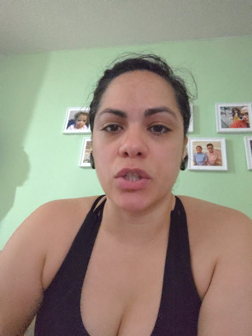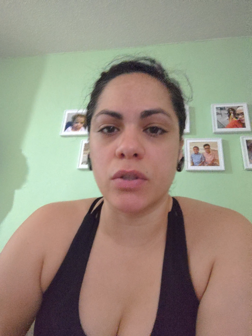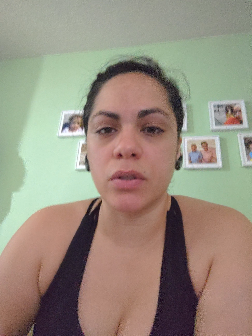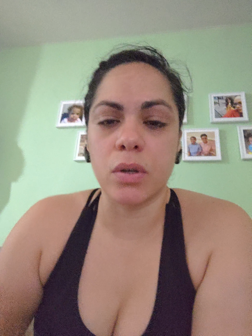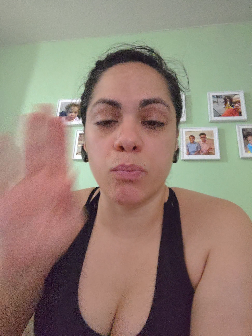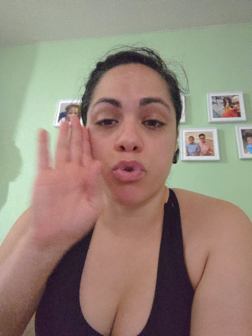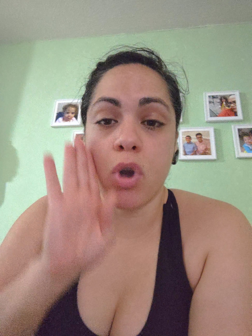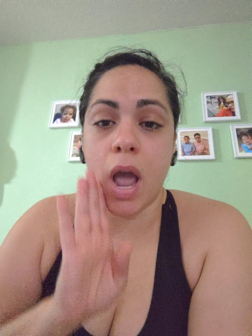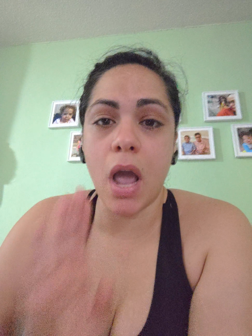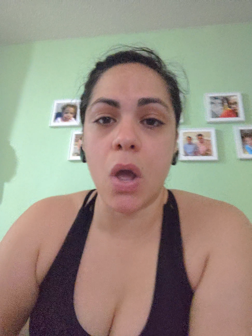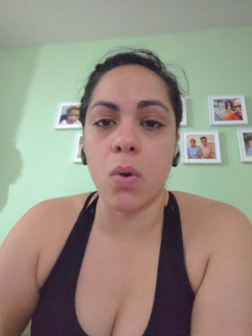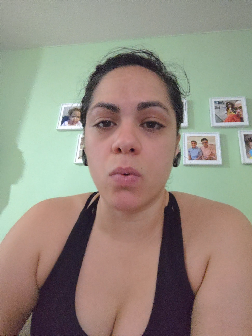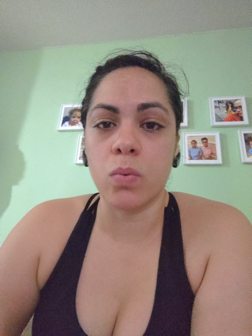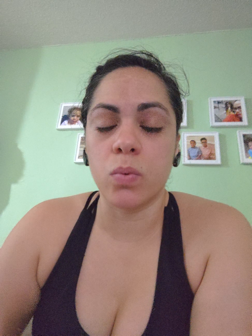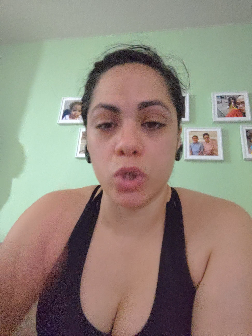brown